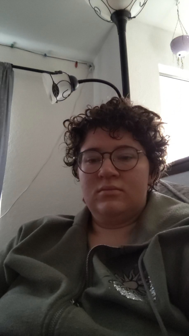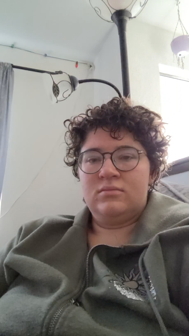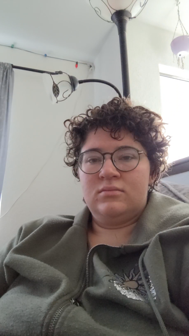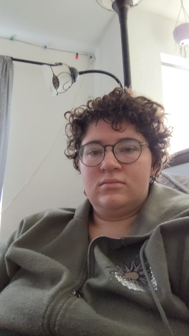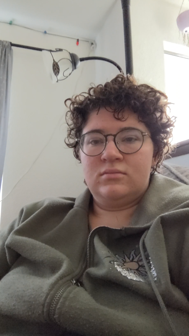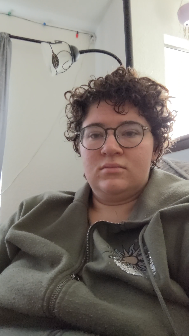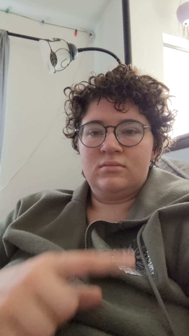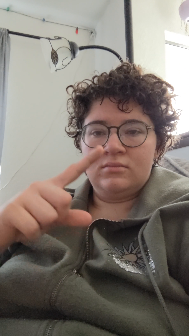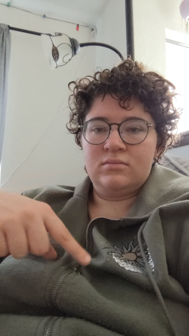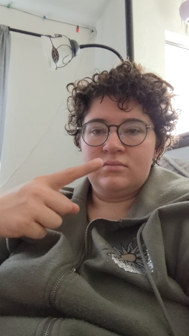about